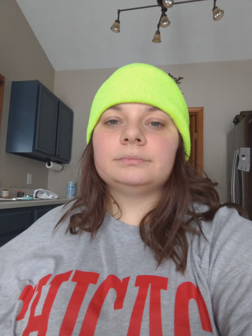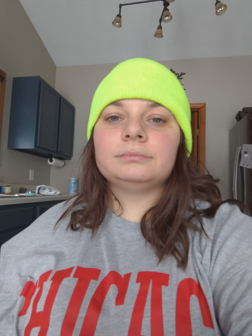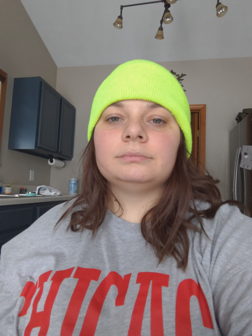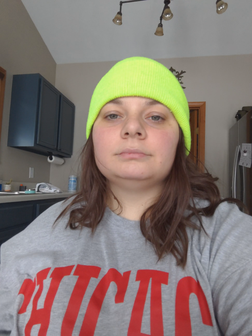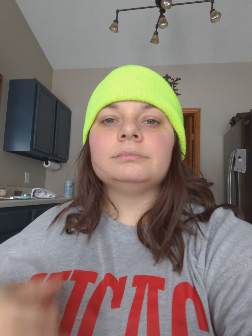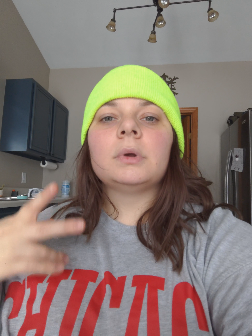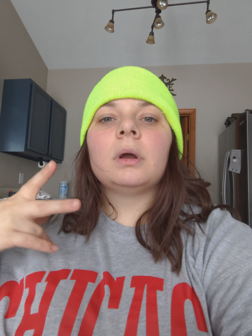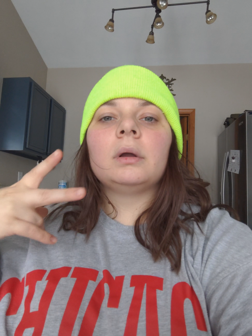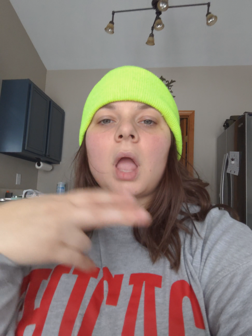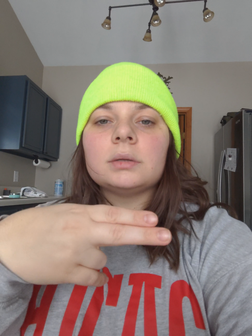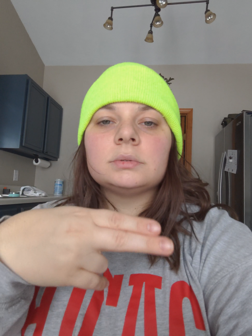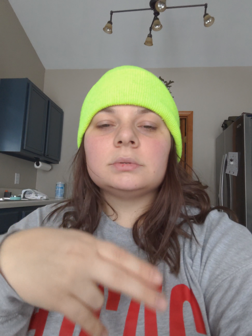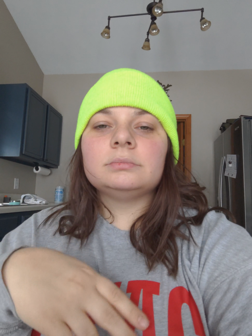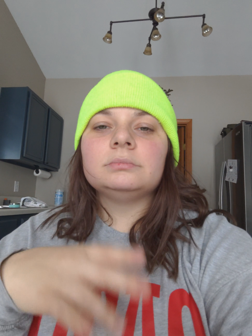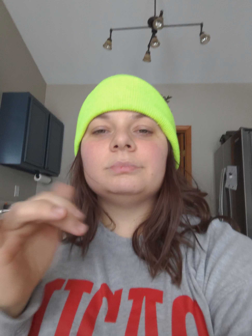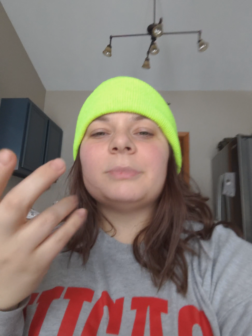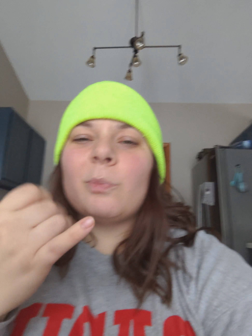cut